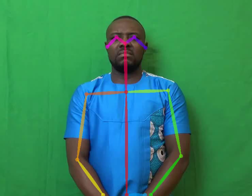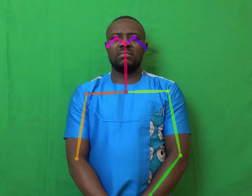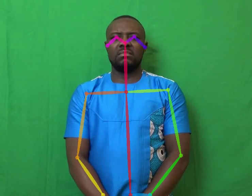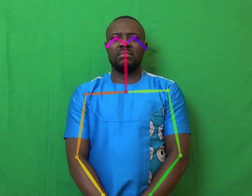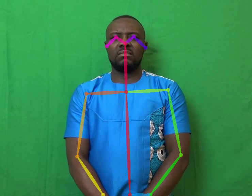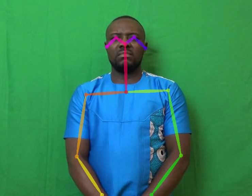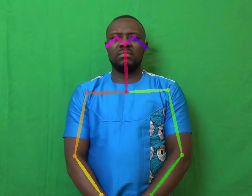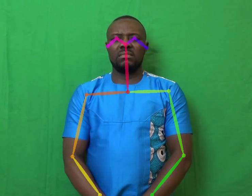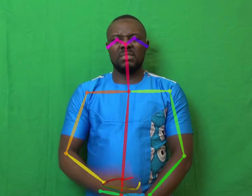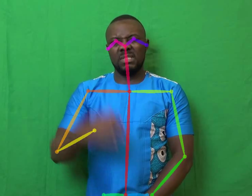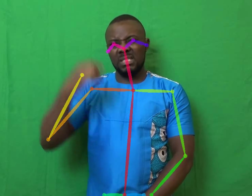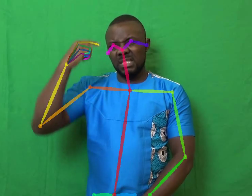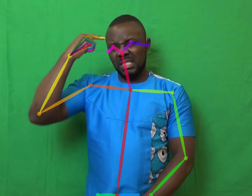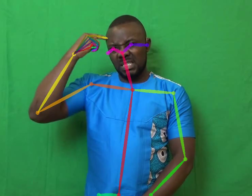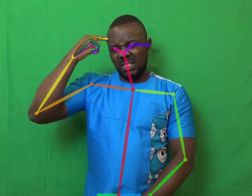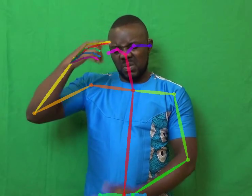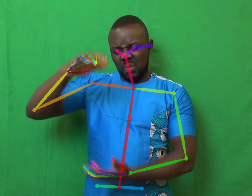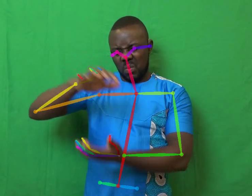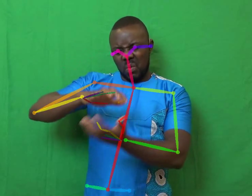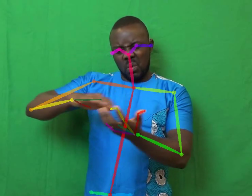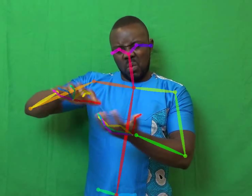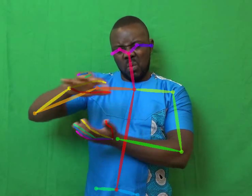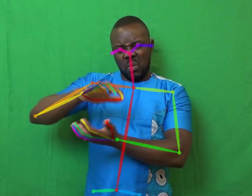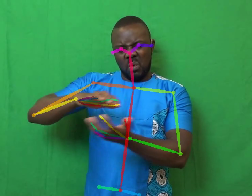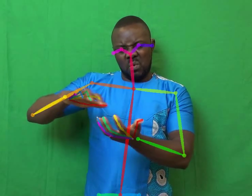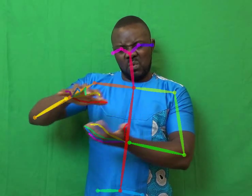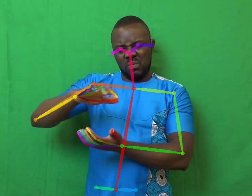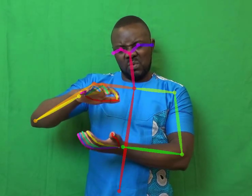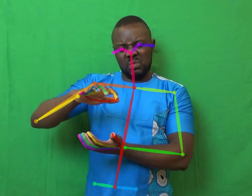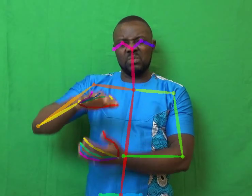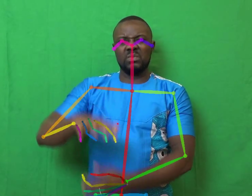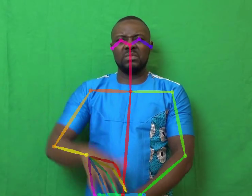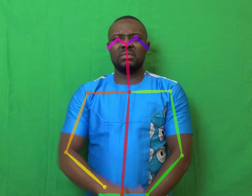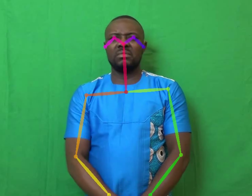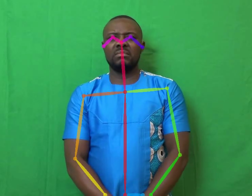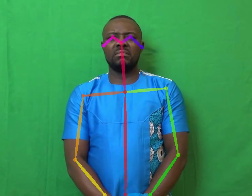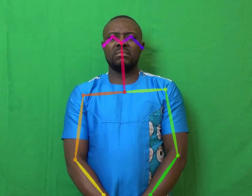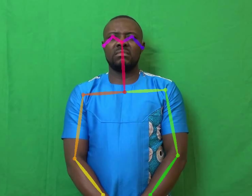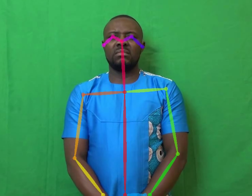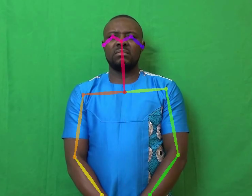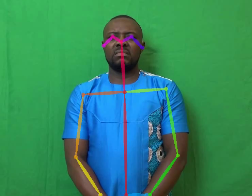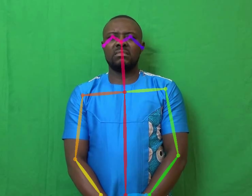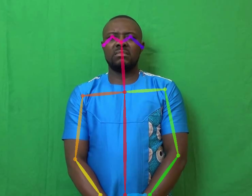confused